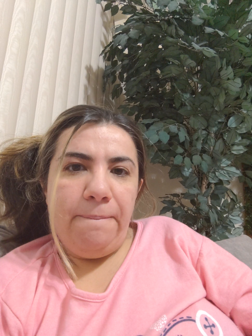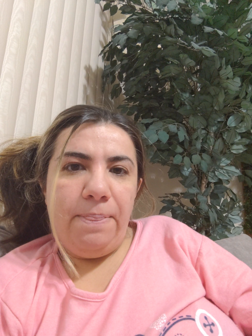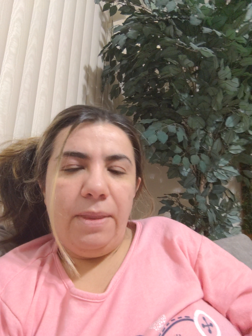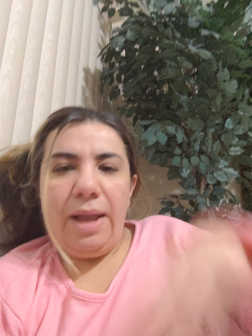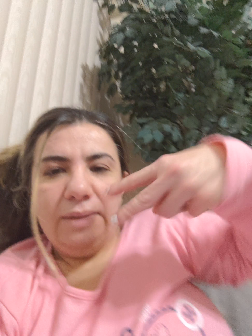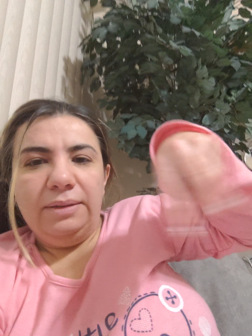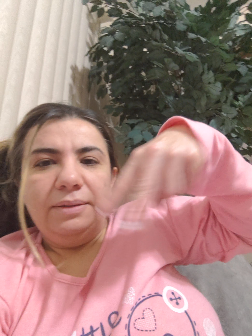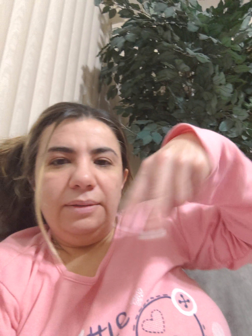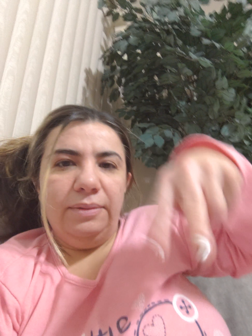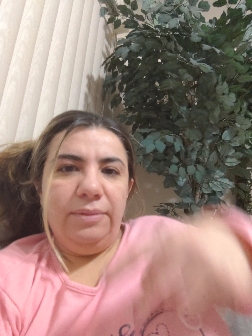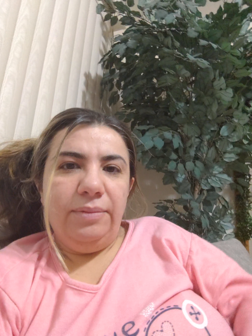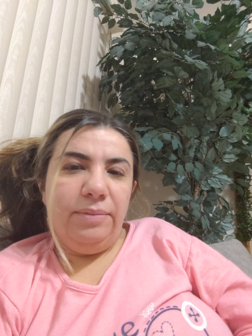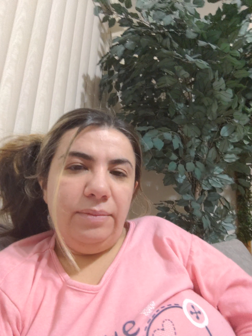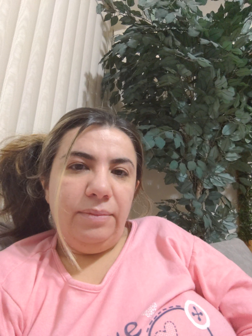dance